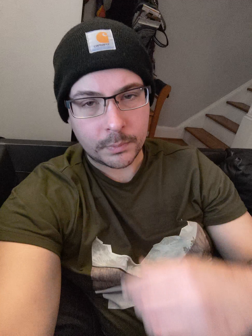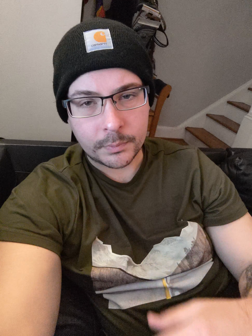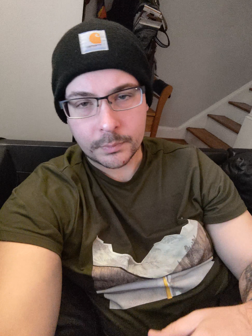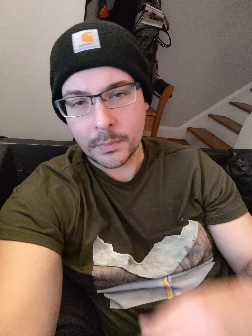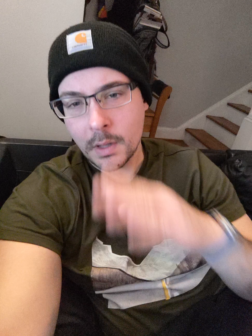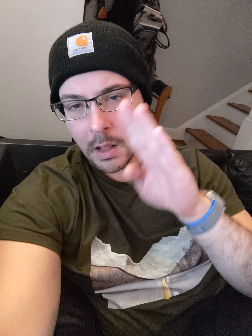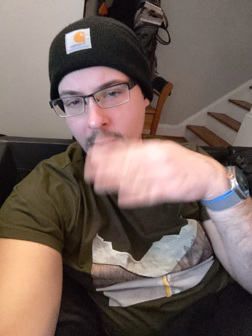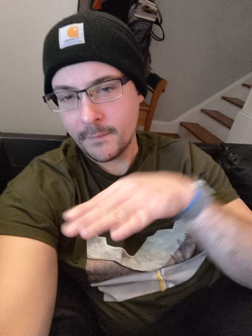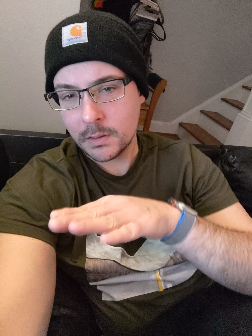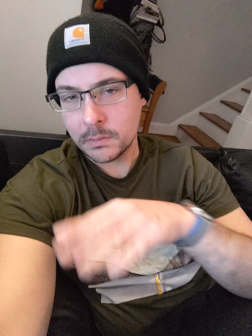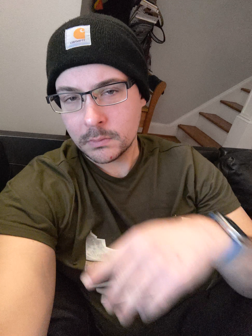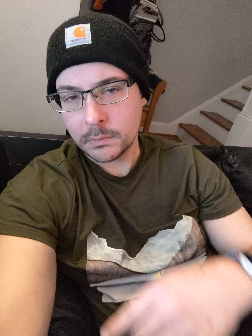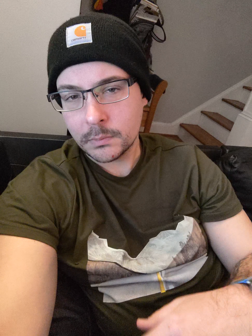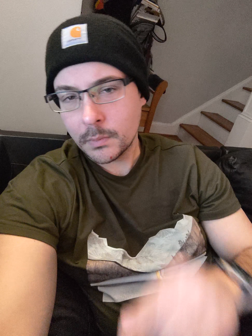elephant